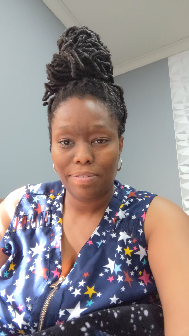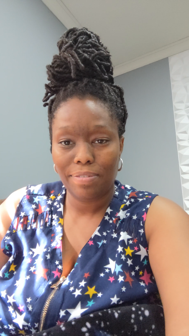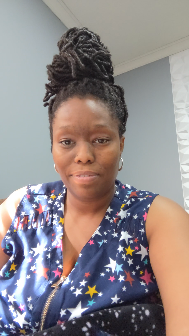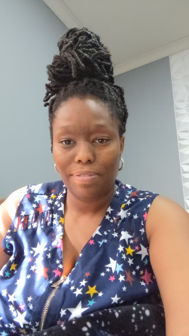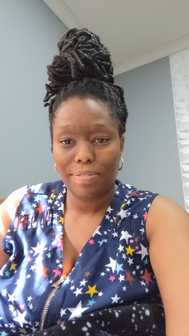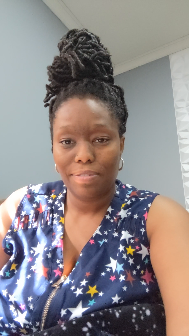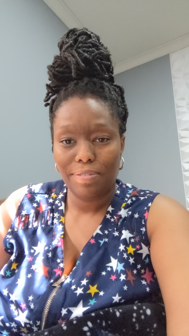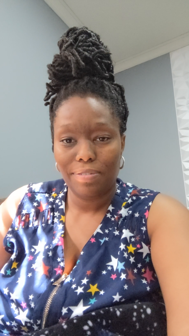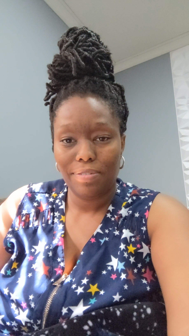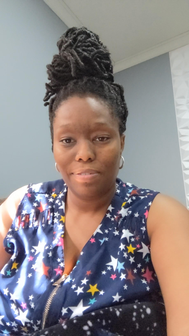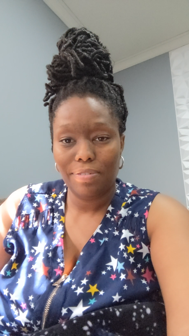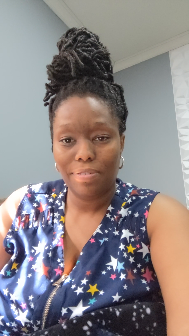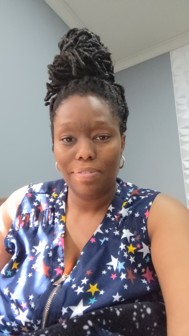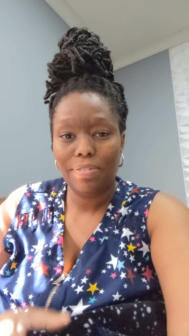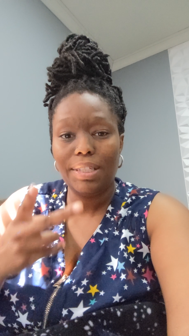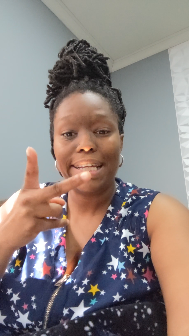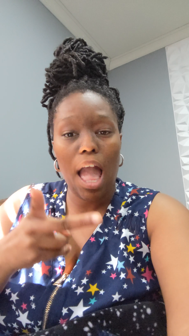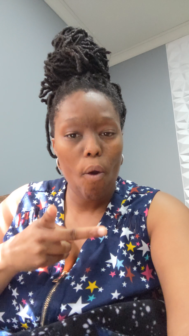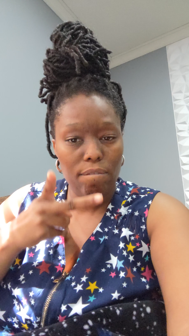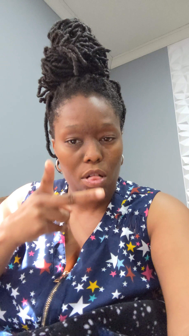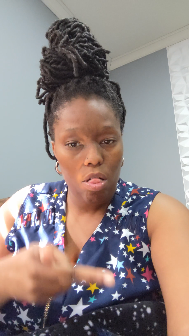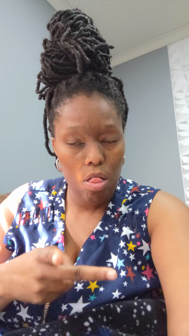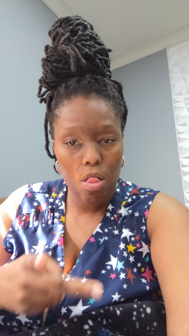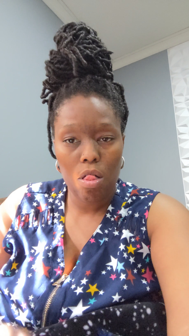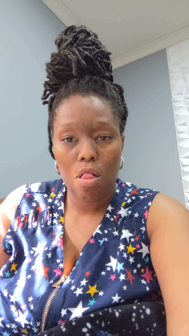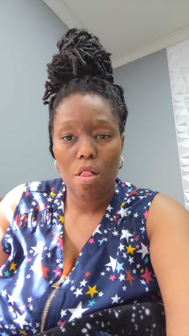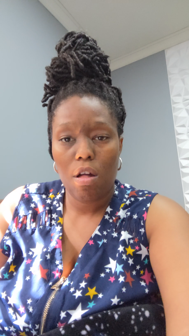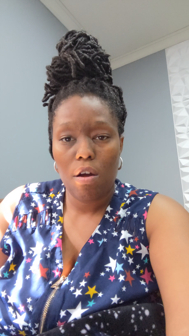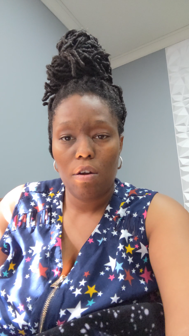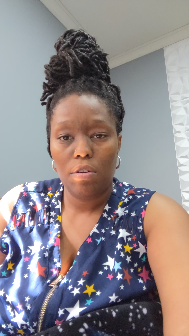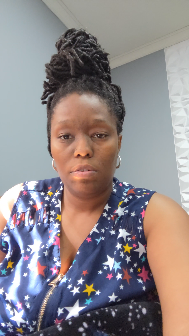careful